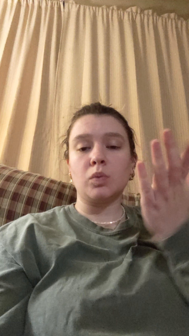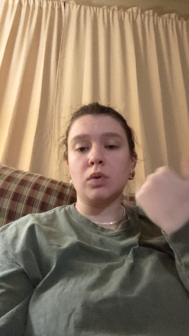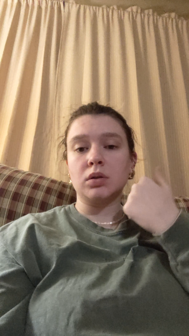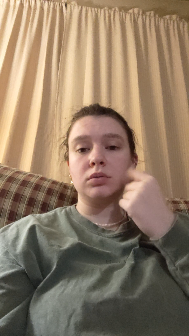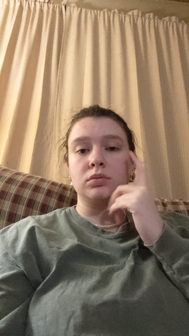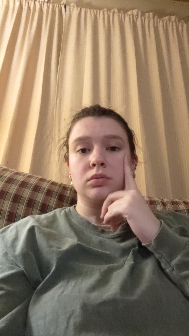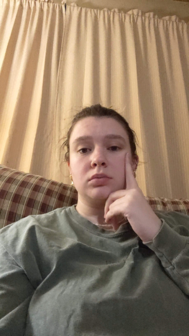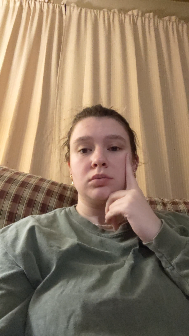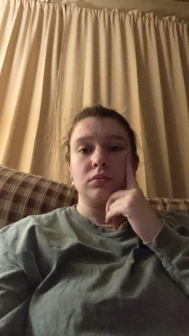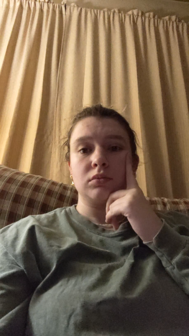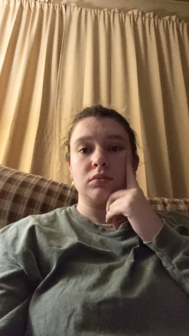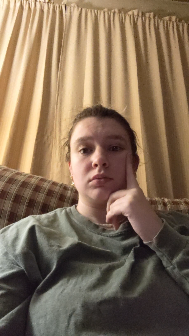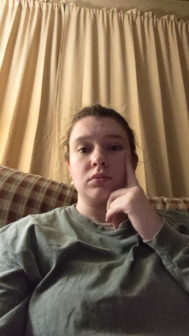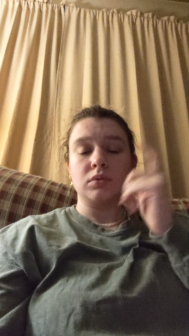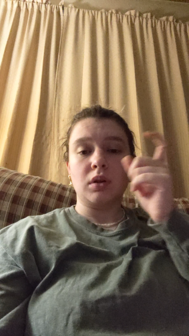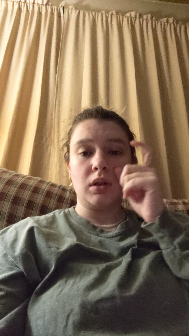glasses